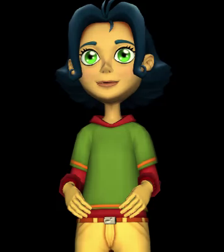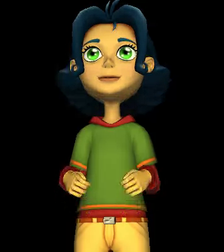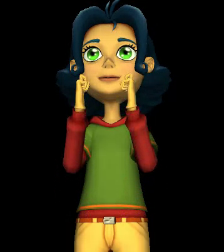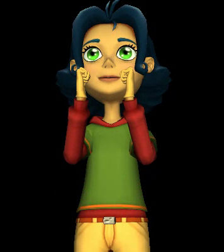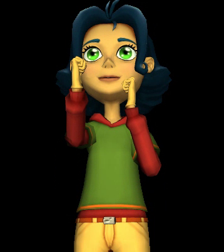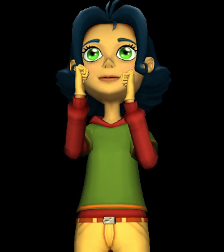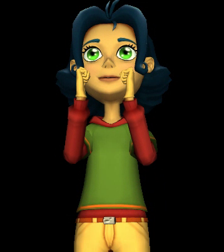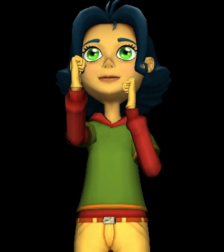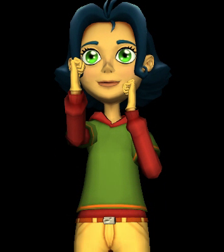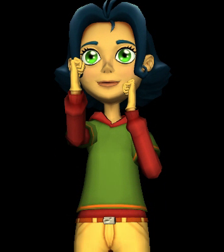يناقش